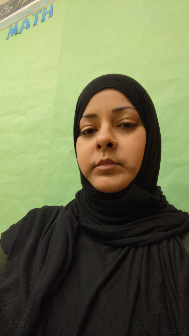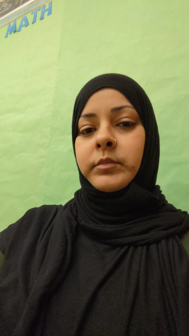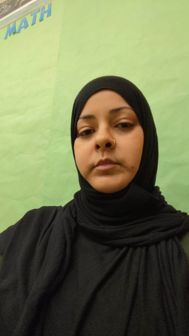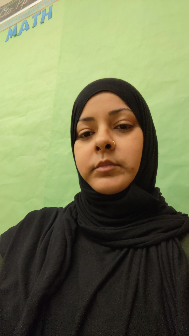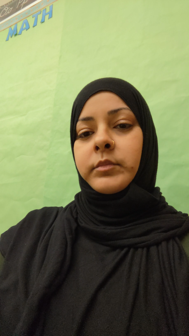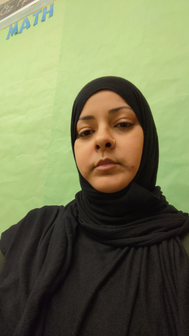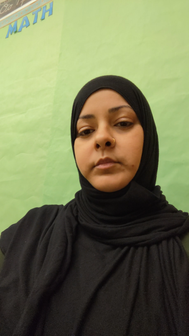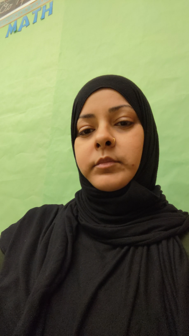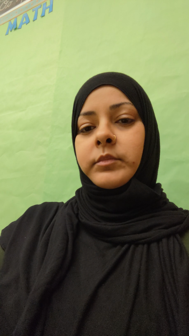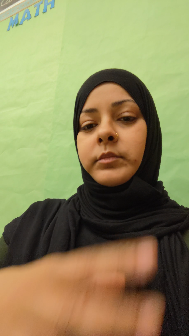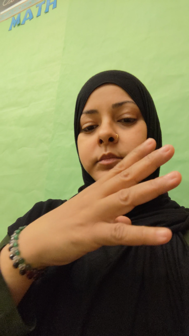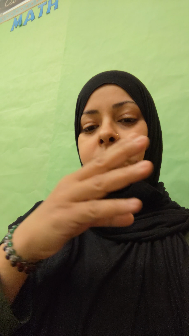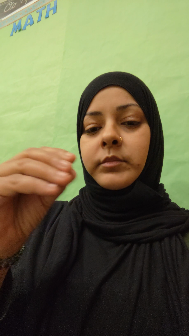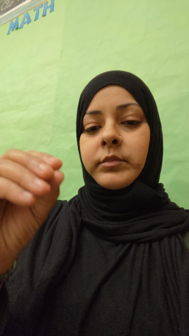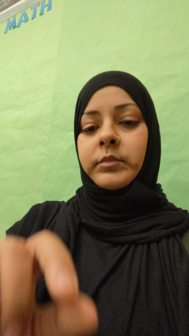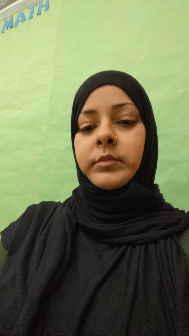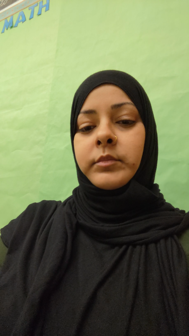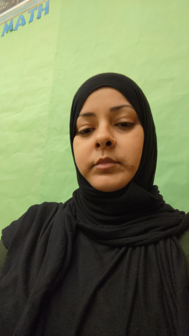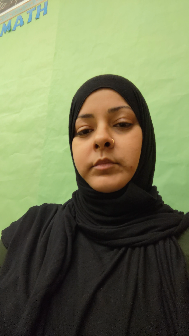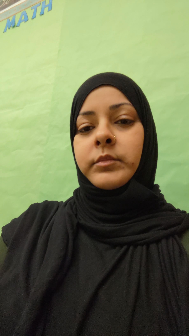and